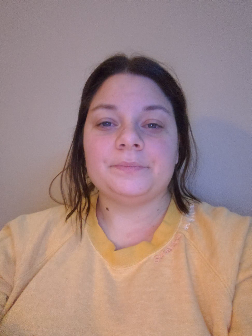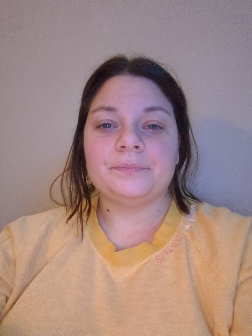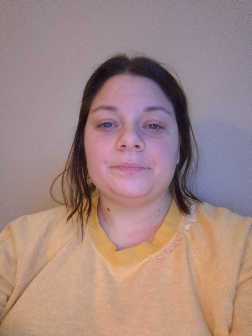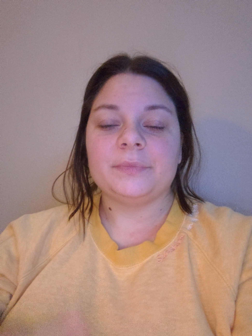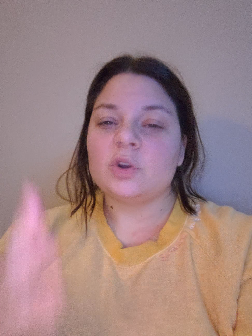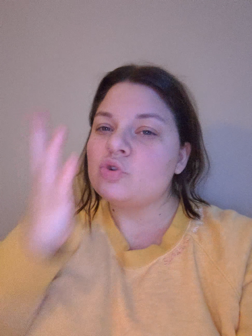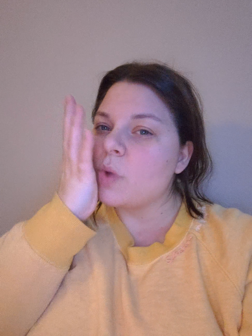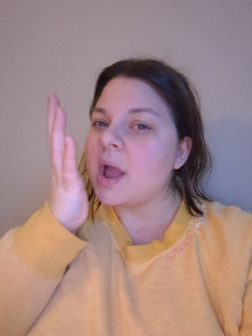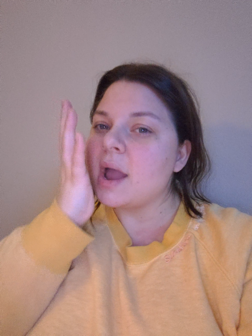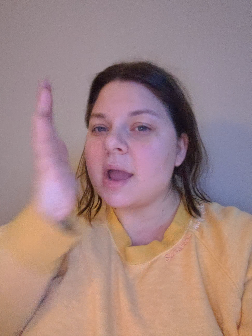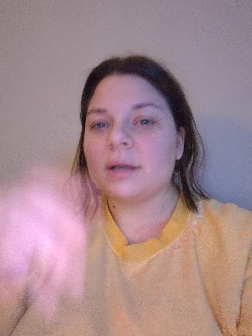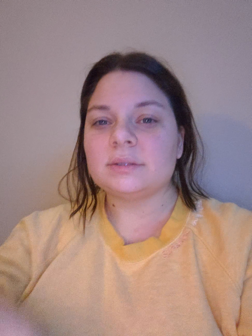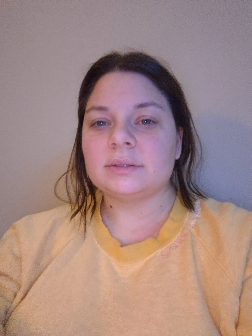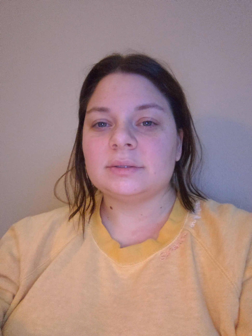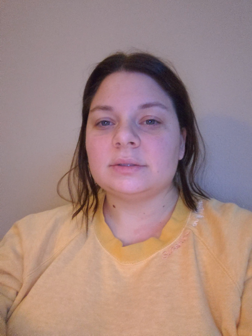grass